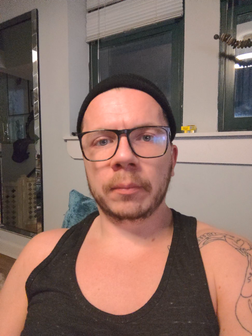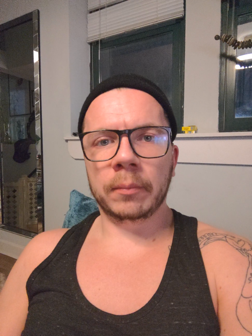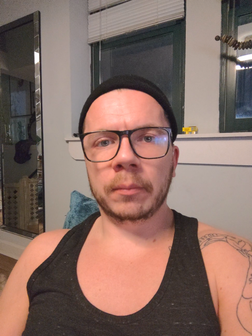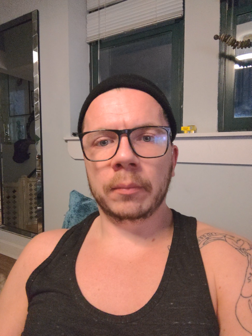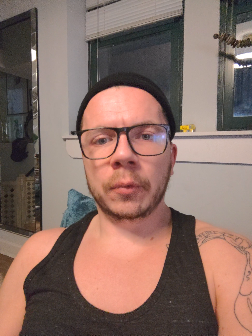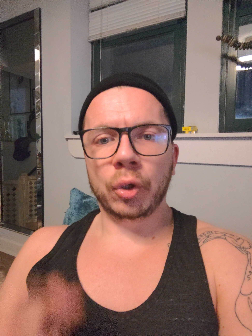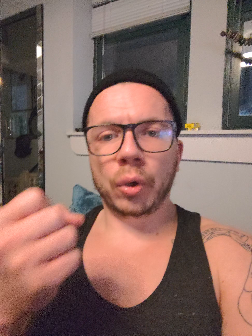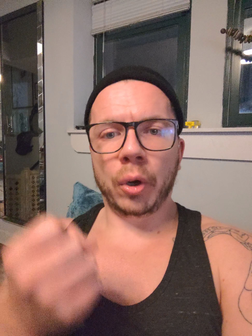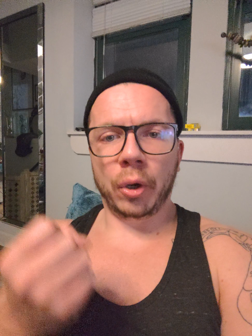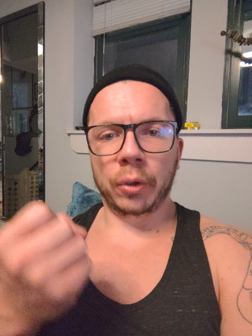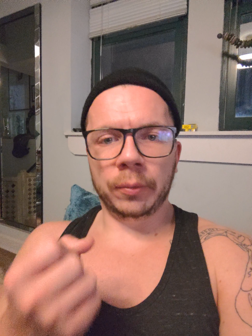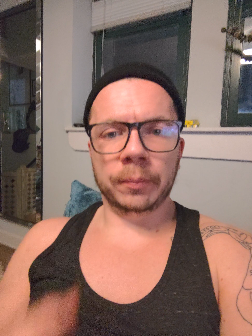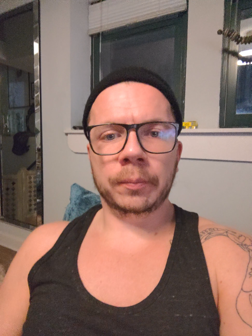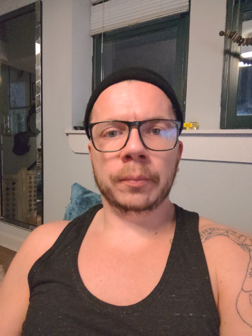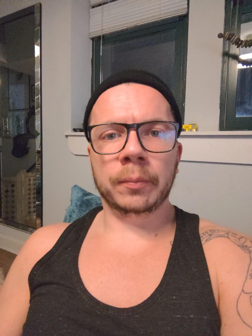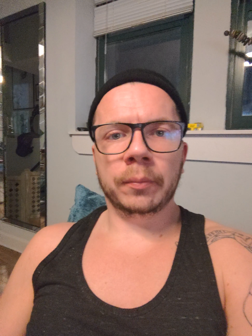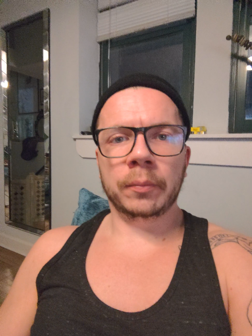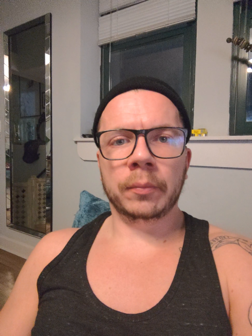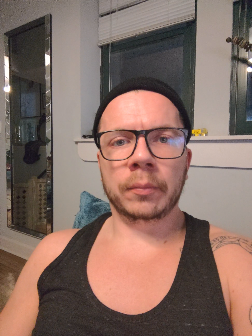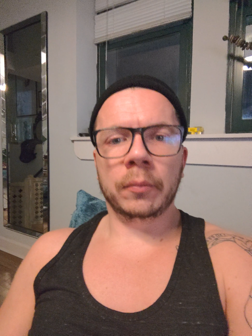car